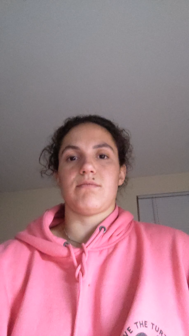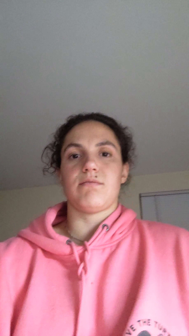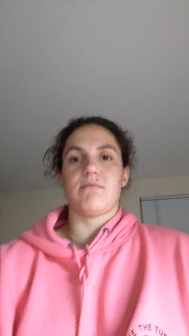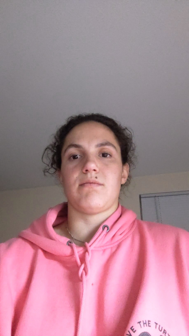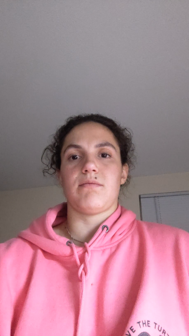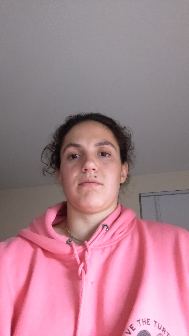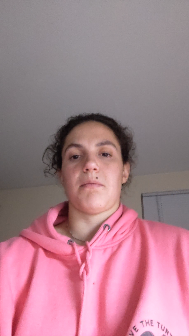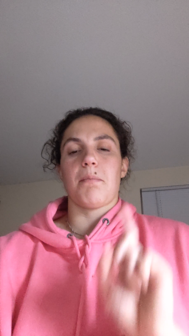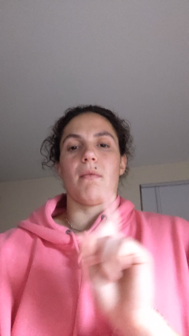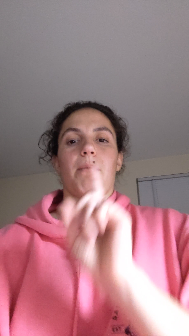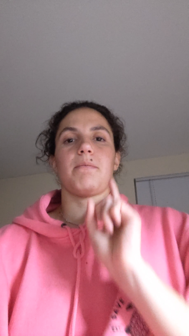bump